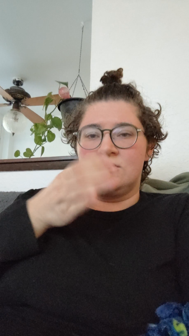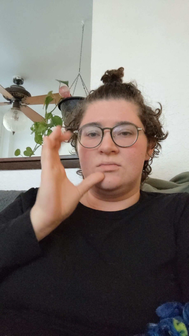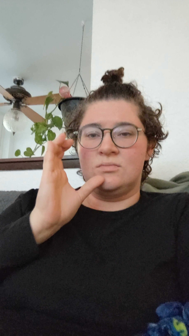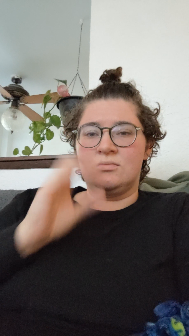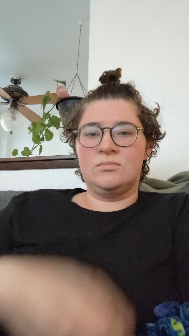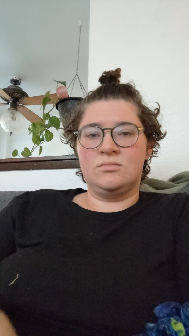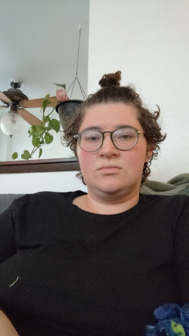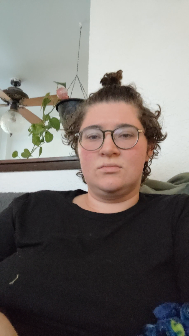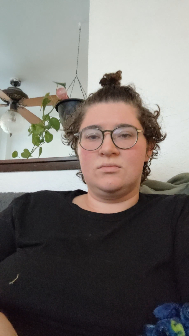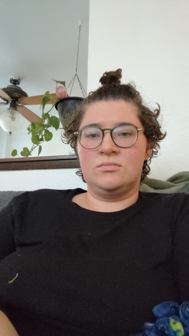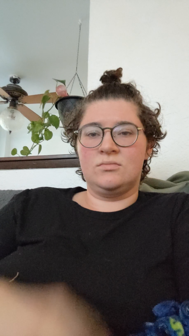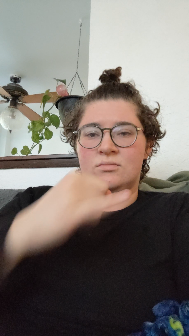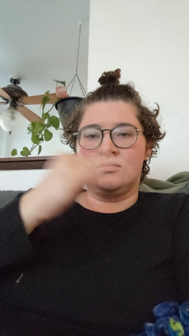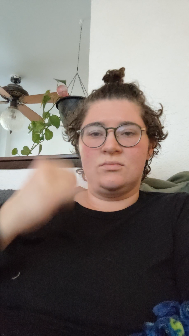draw